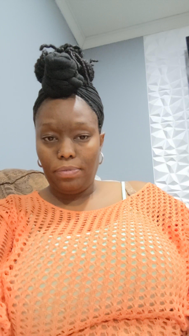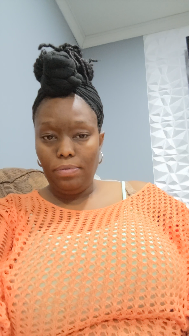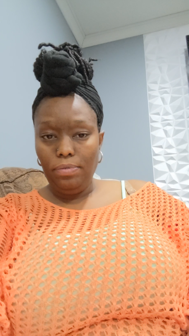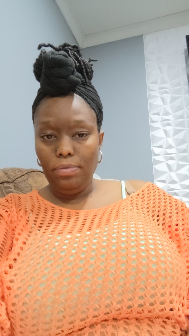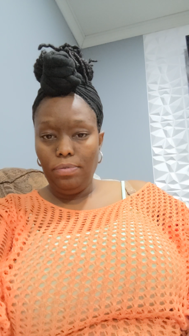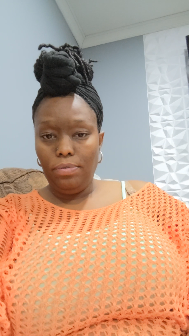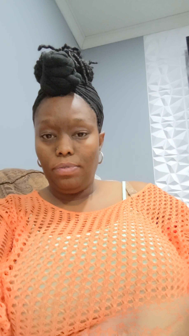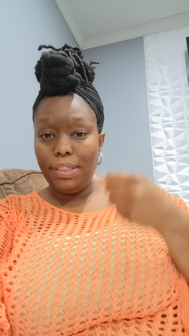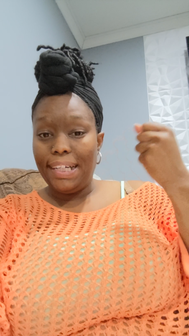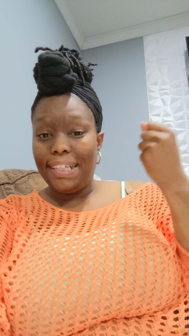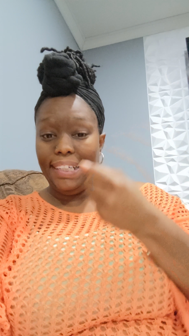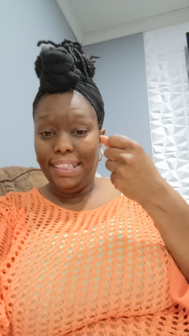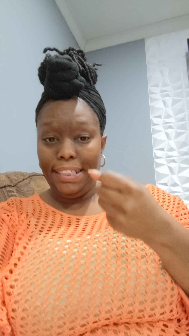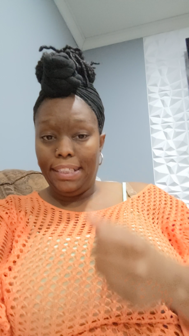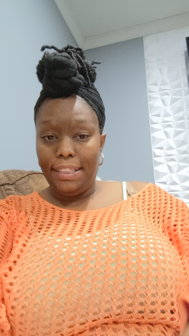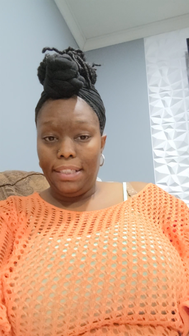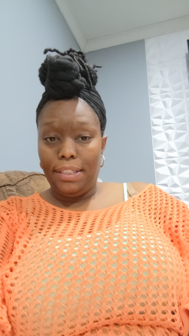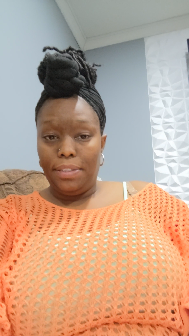hit